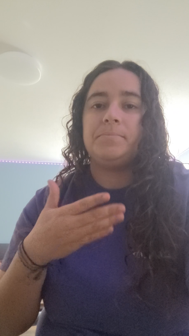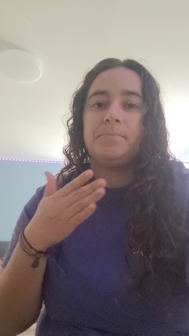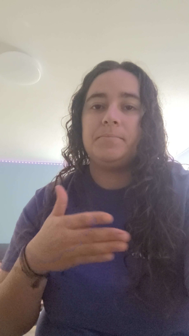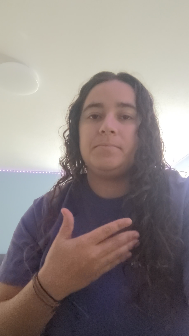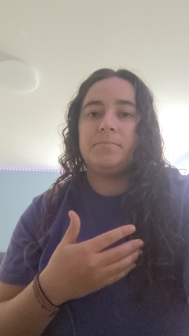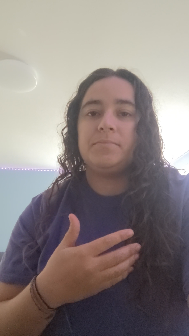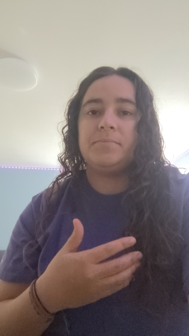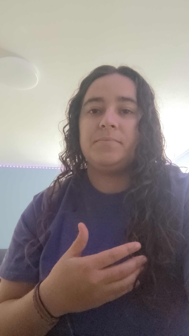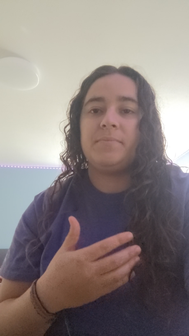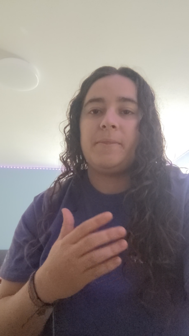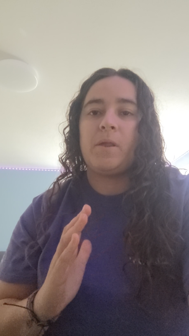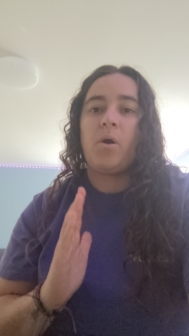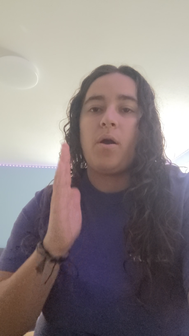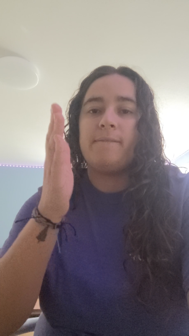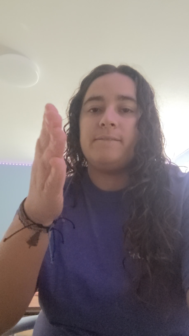over